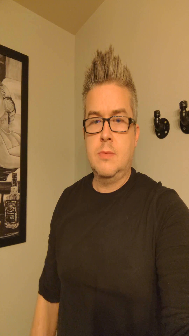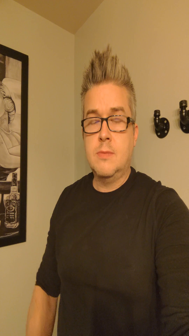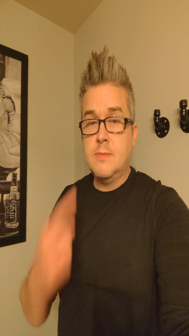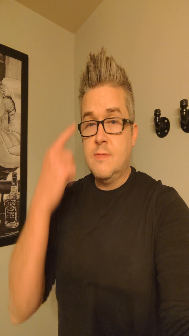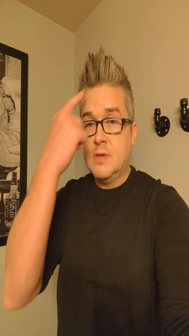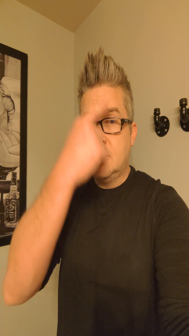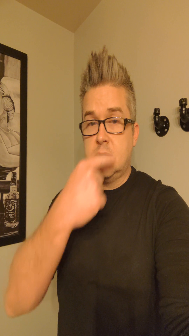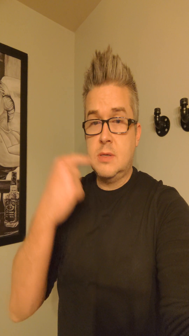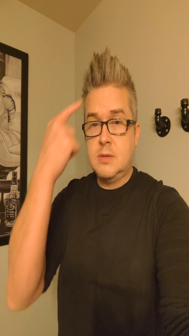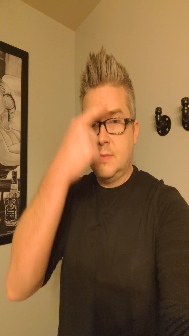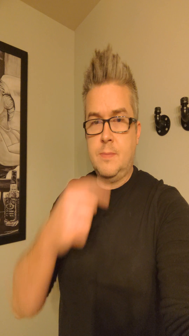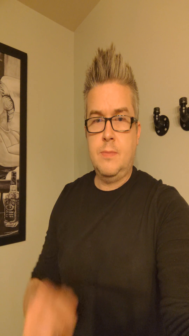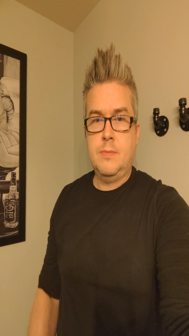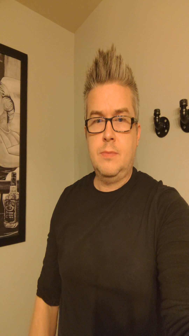face